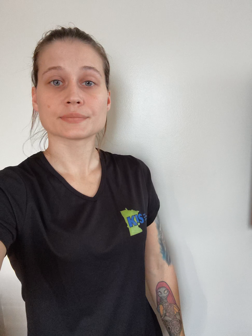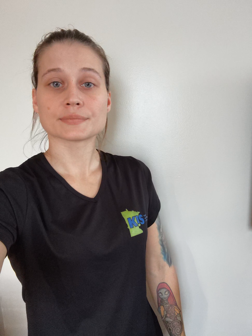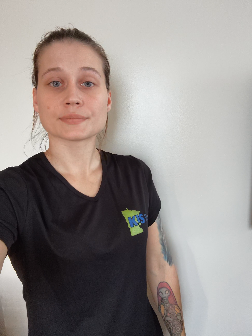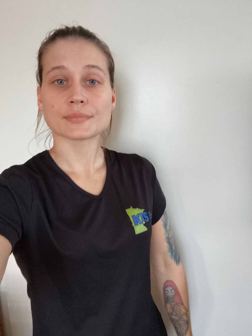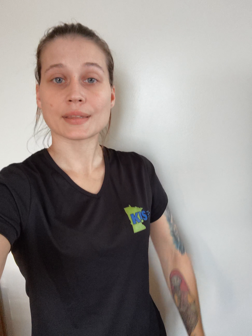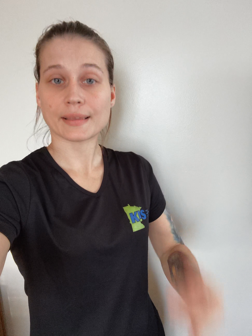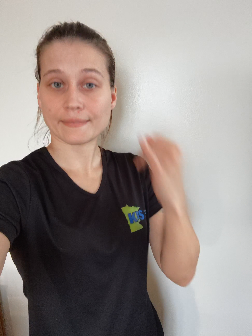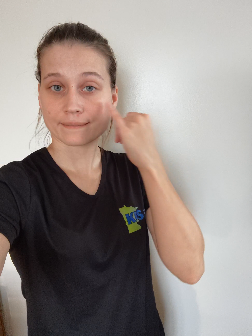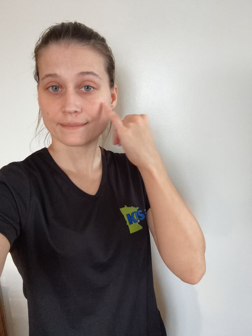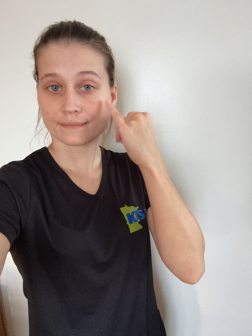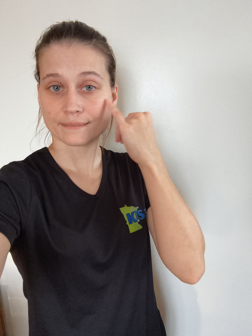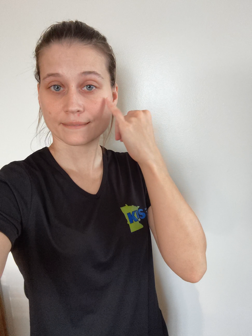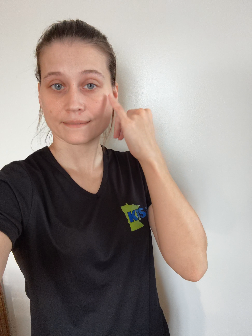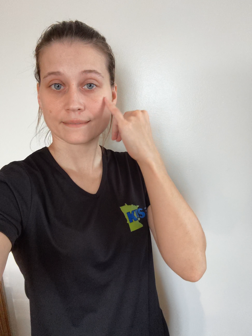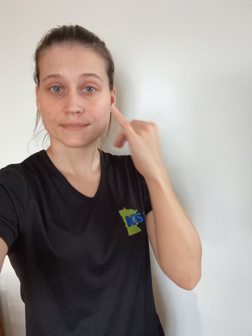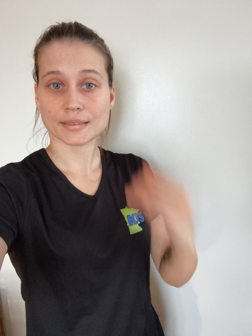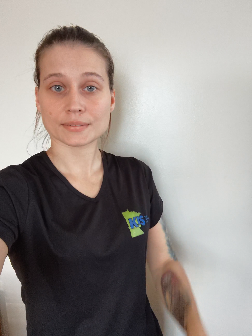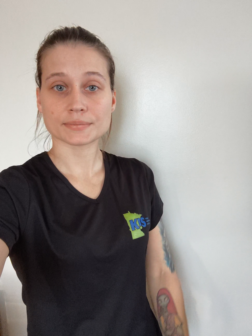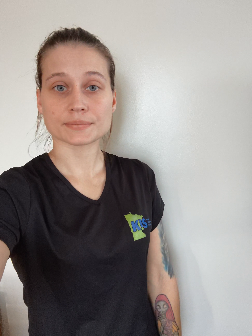if